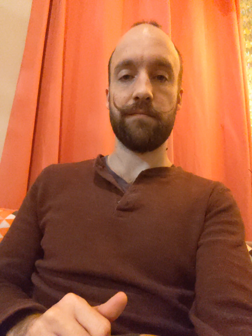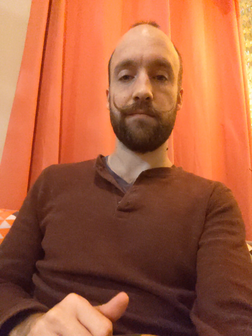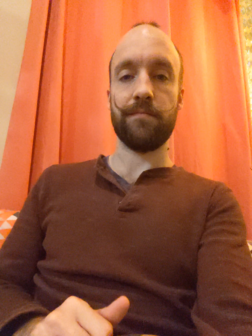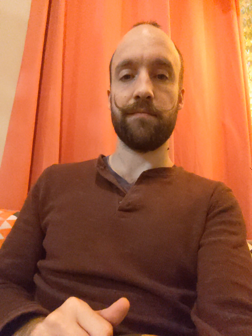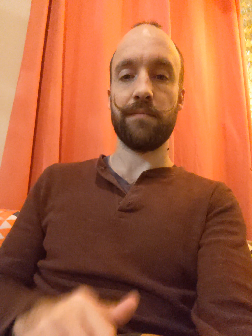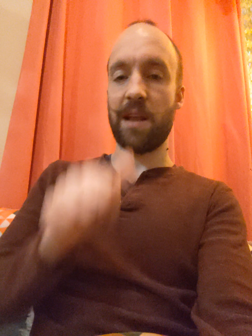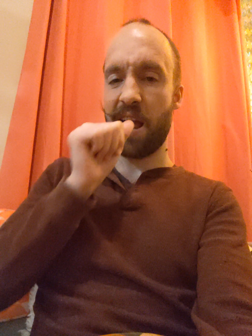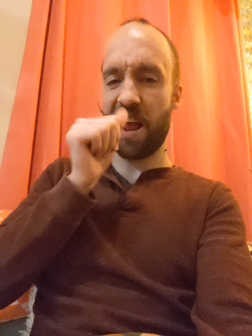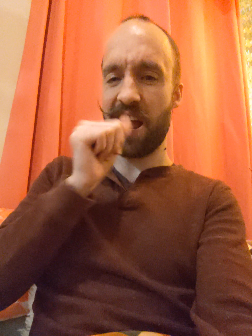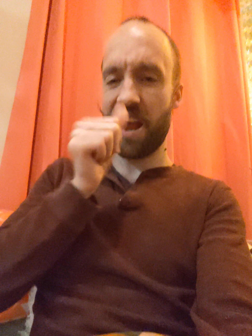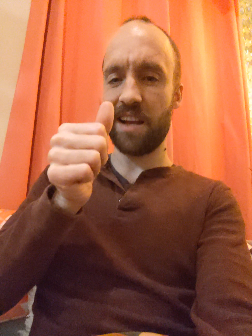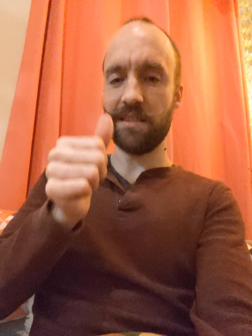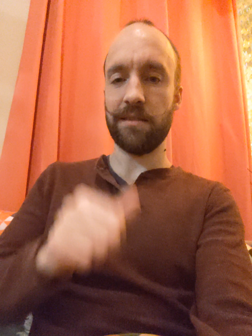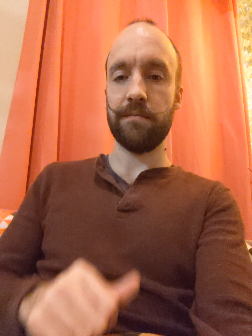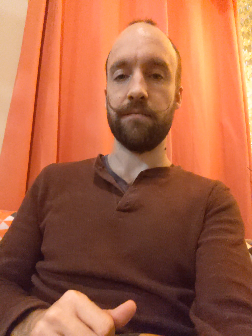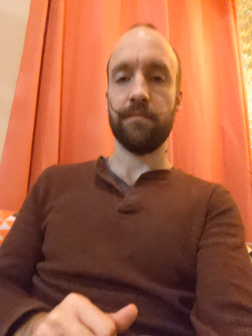nuts